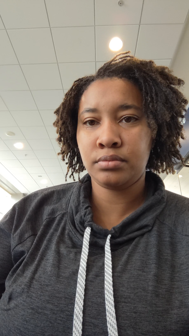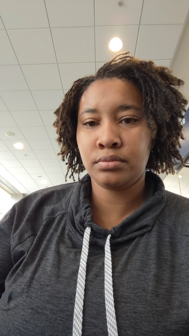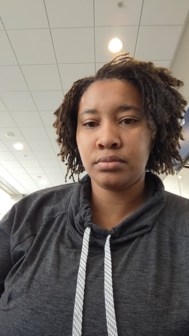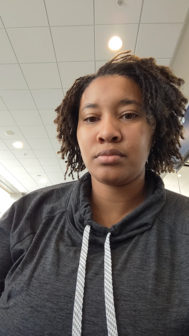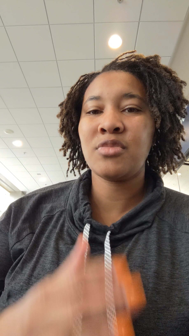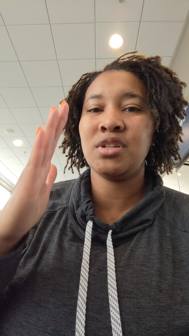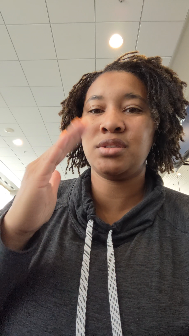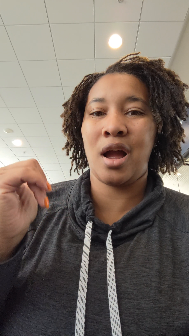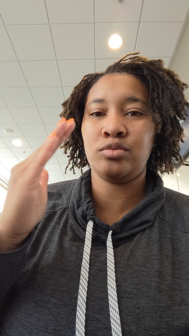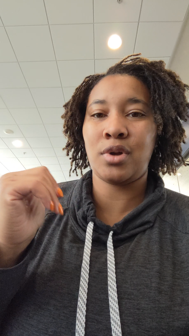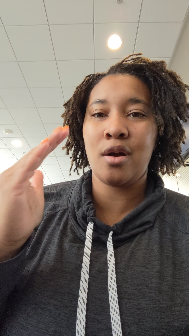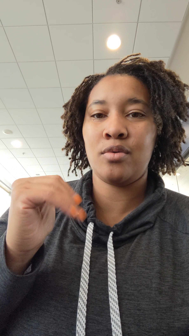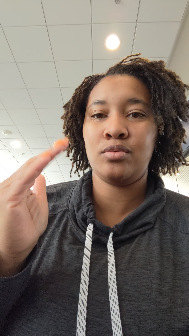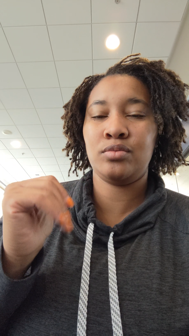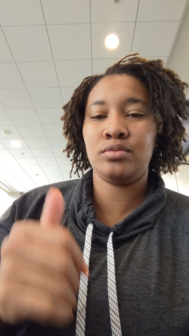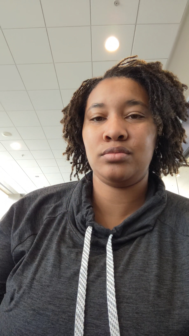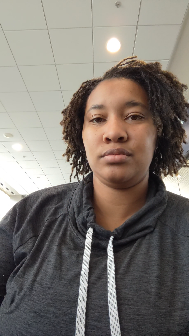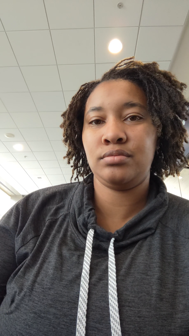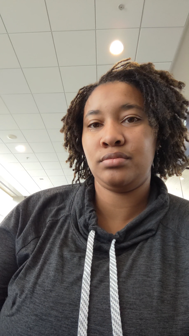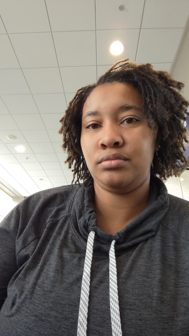downtown